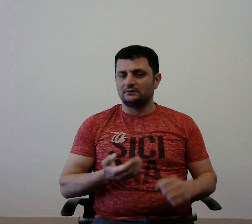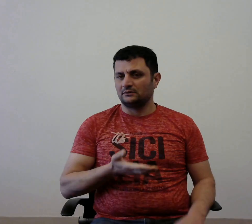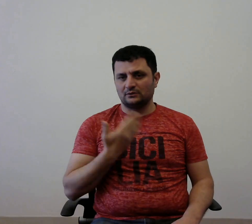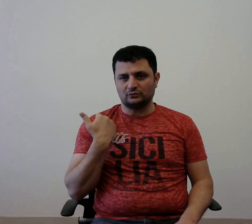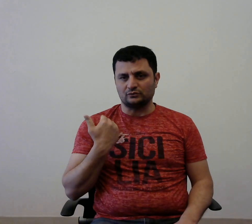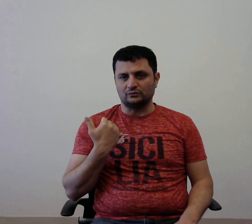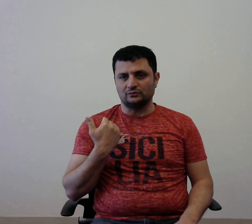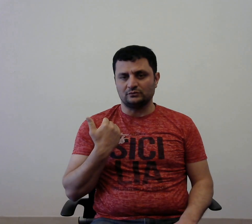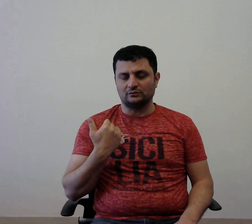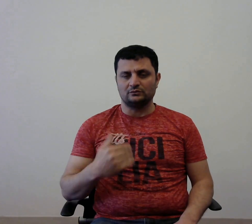yox